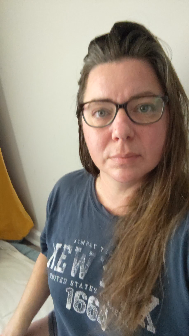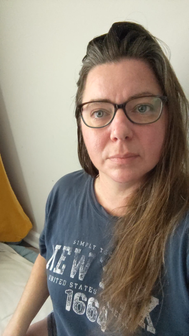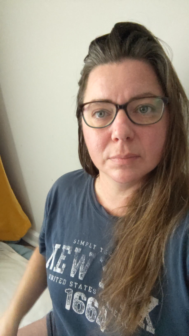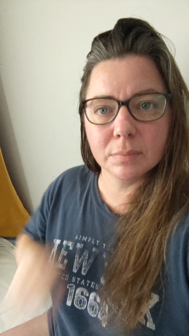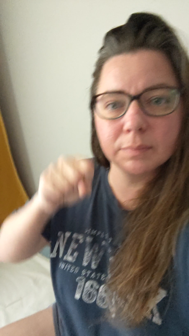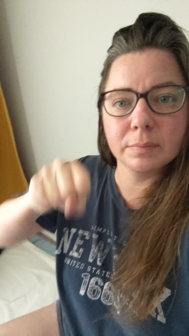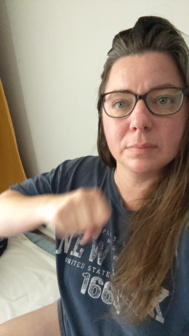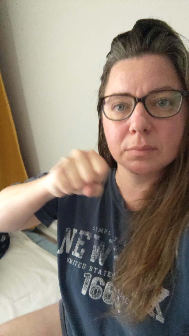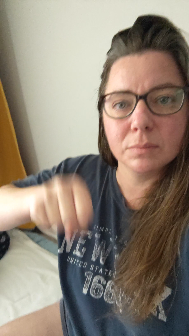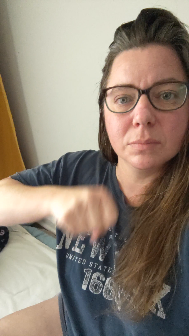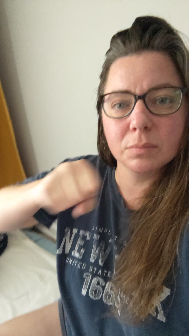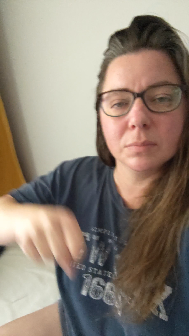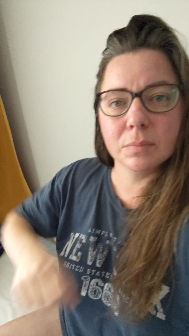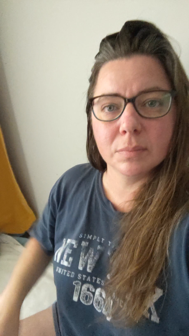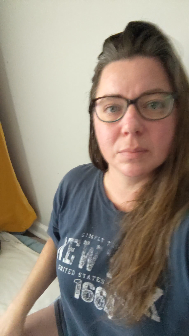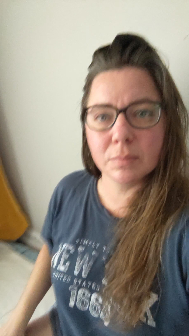bicycle